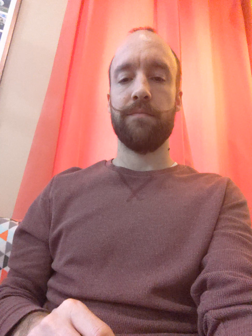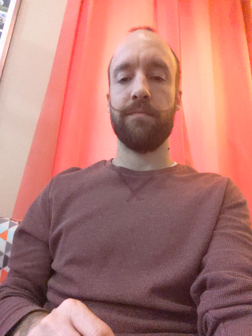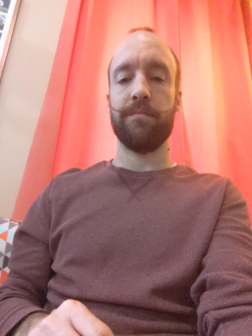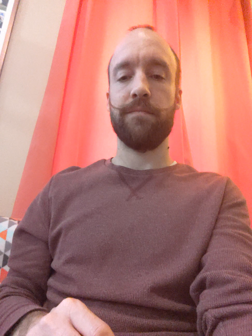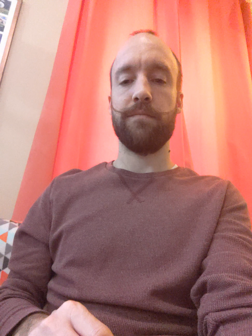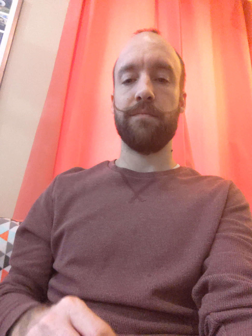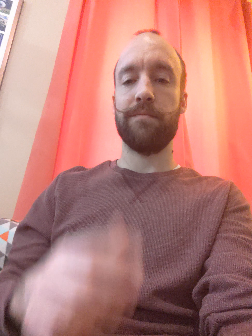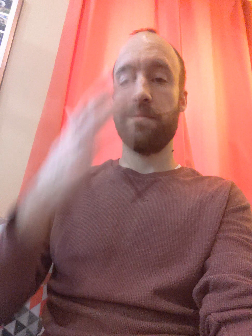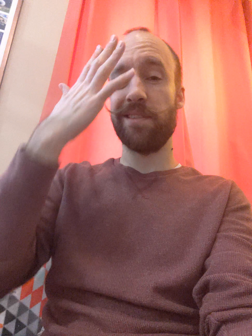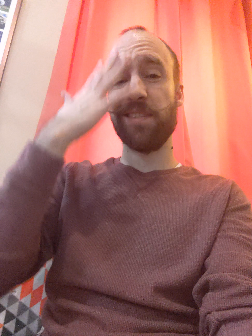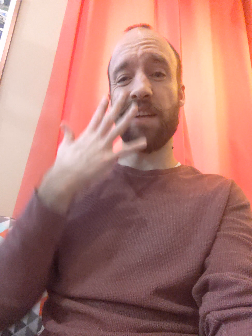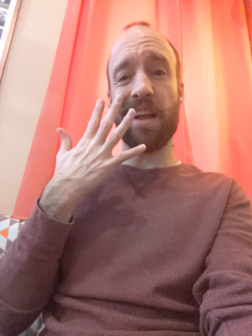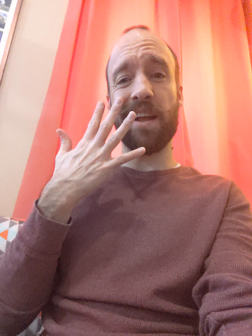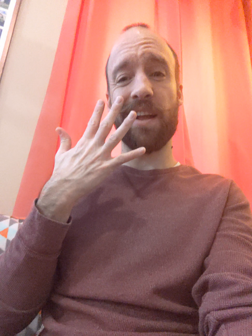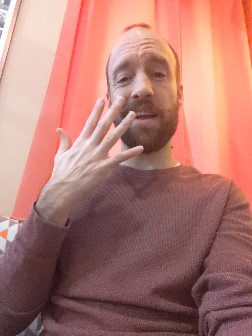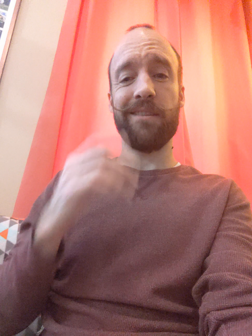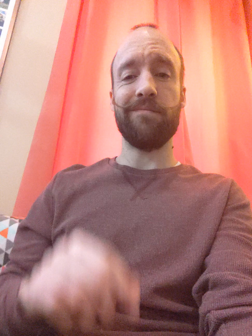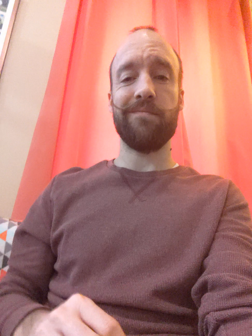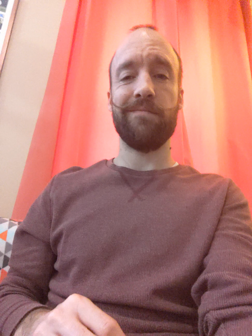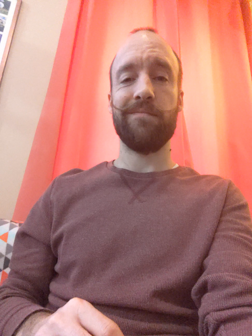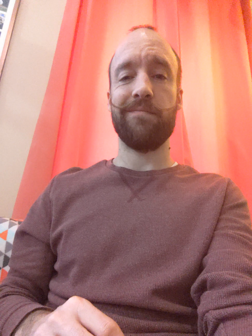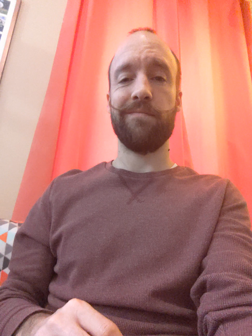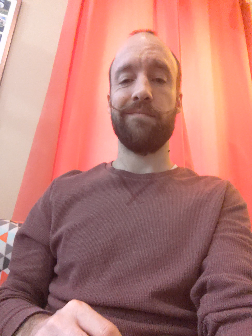sad